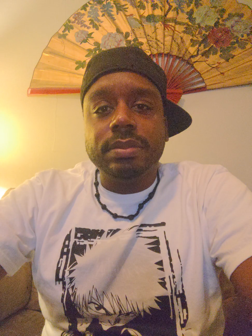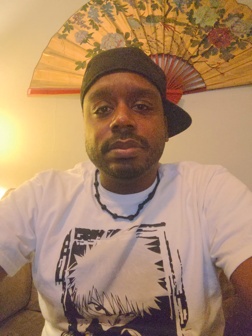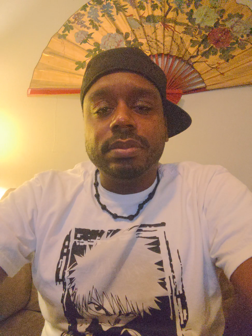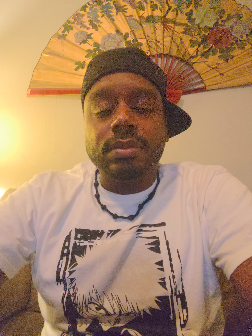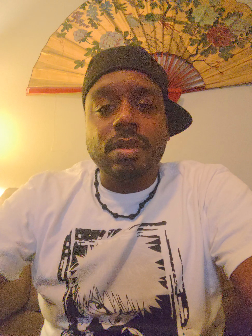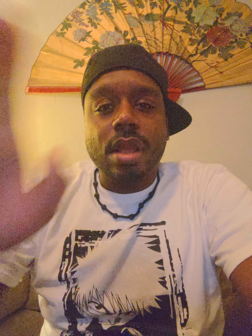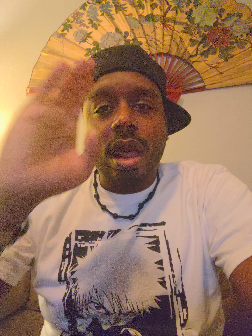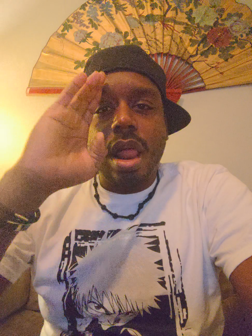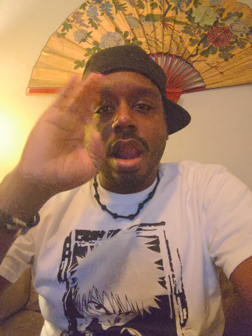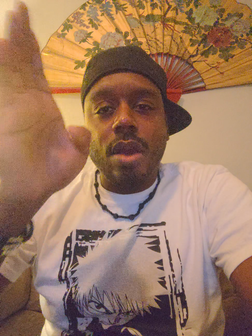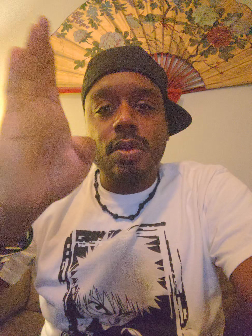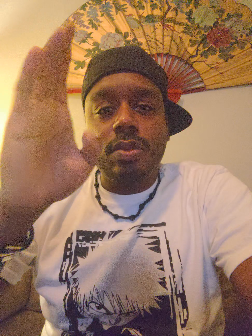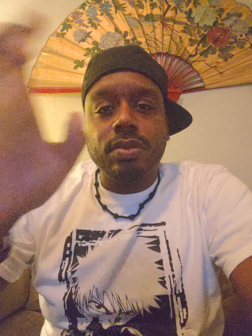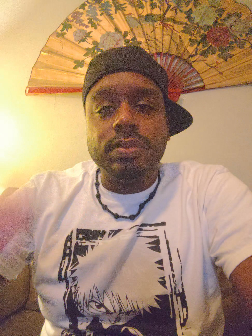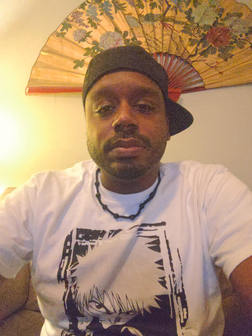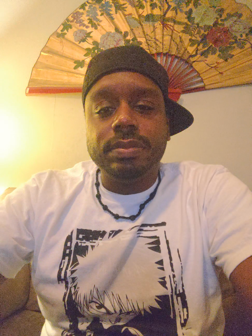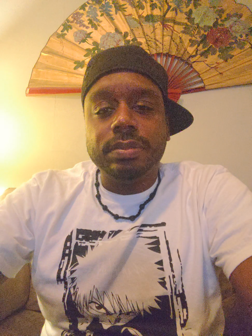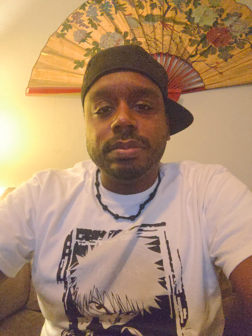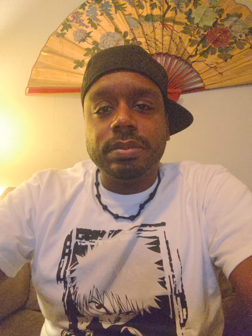hello